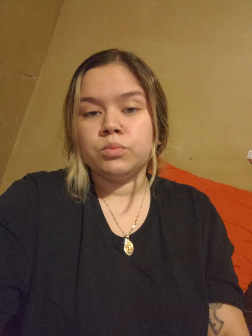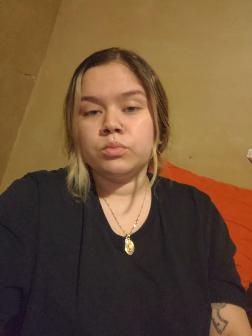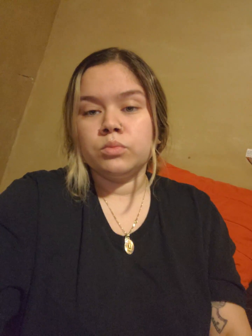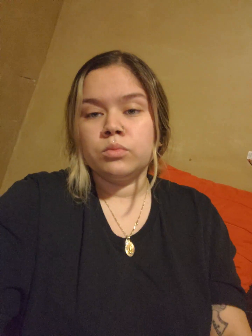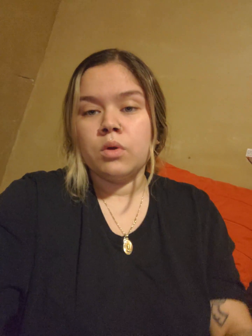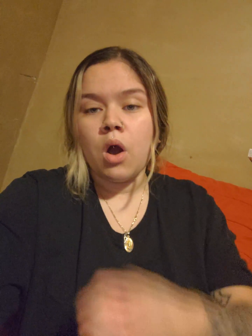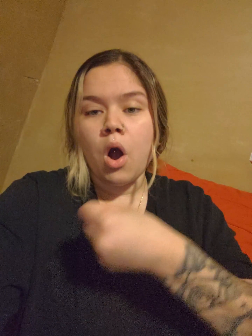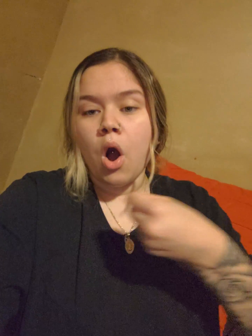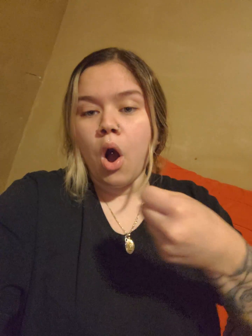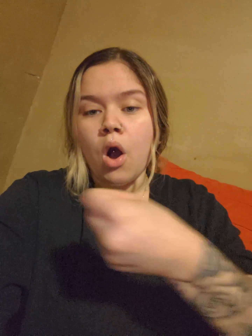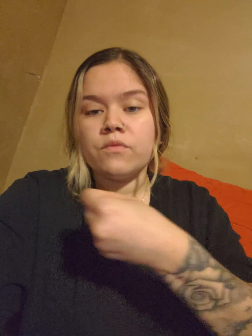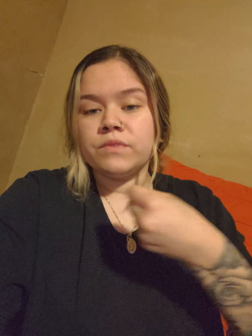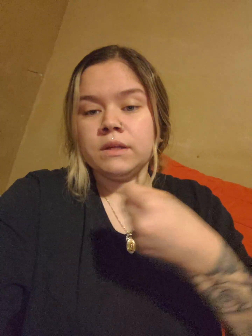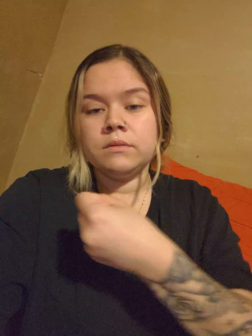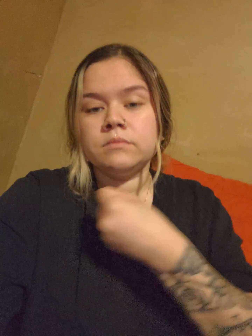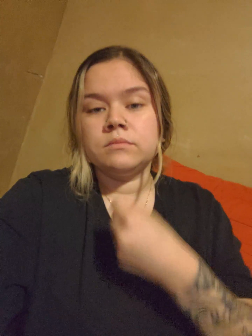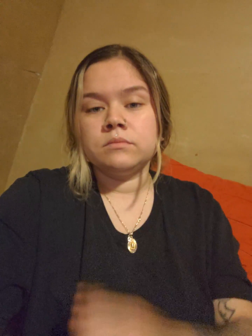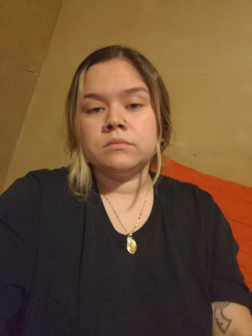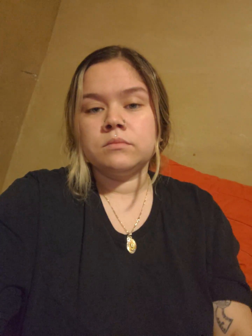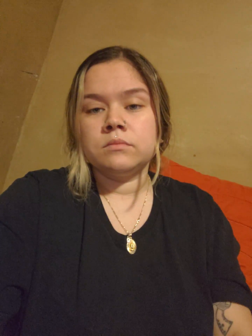coffee